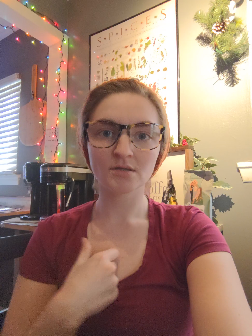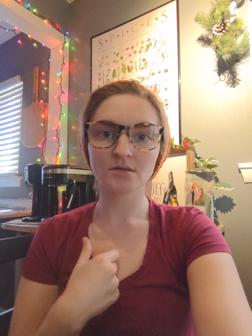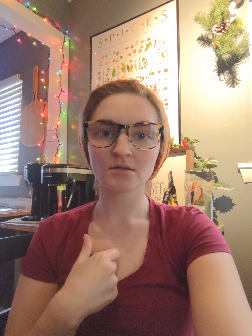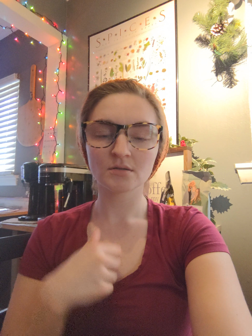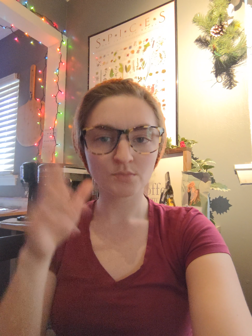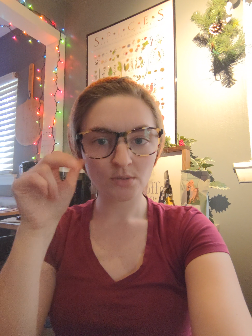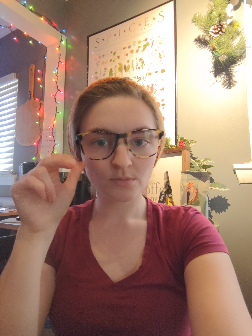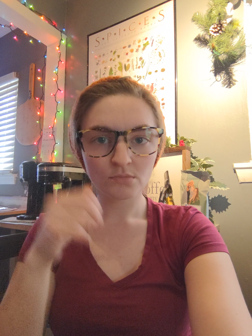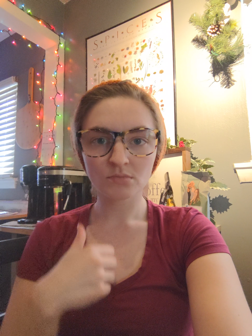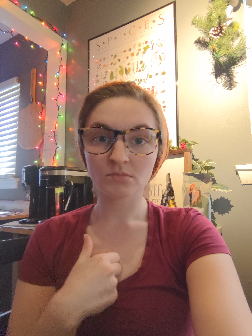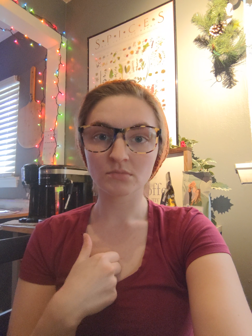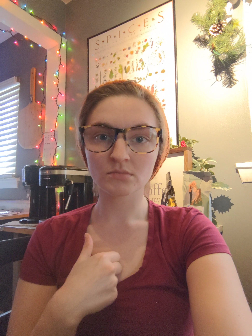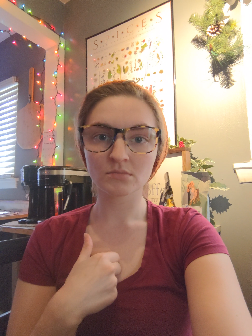horse